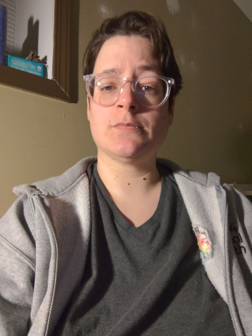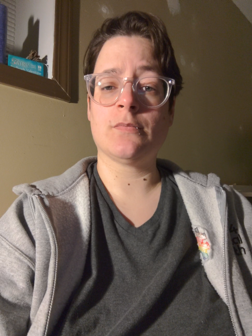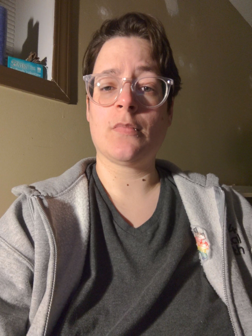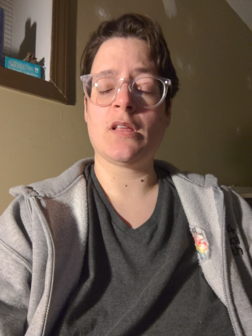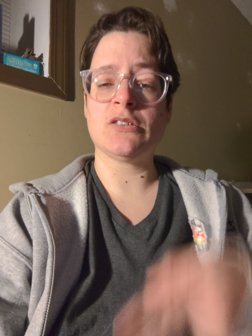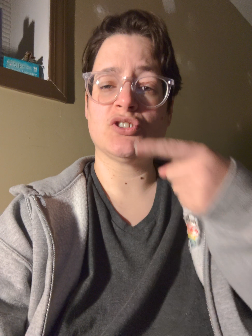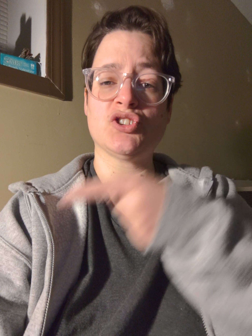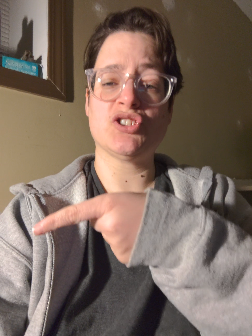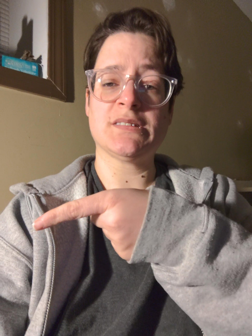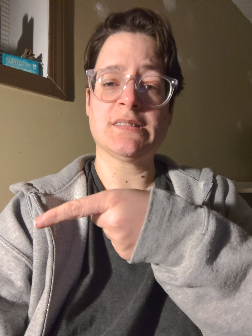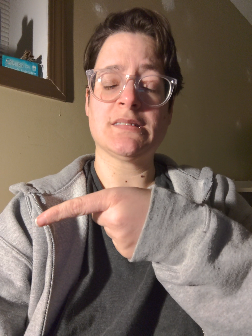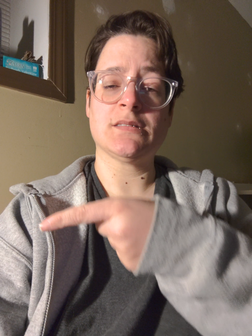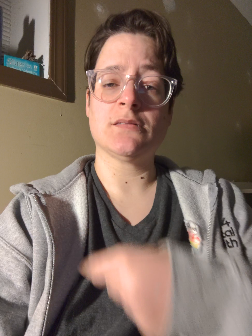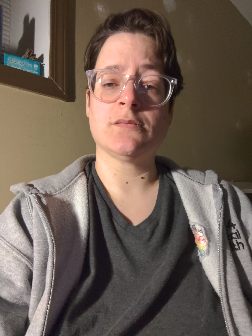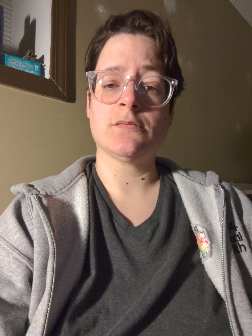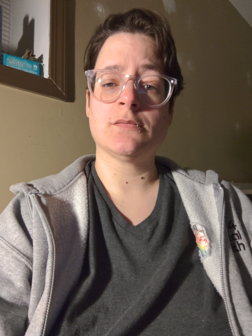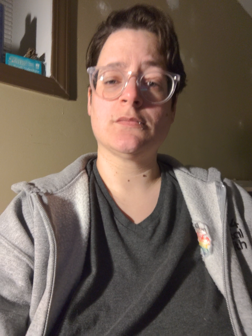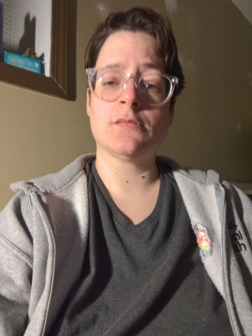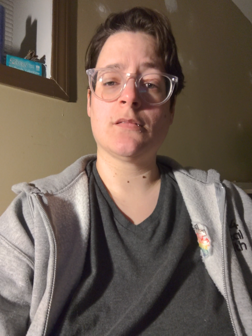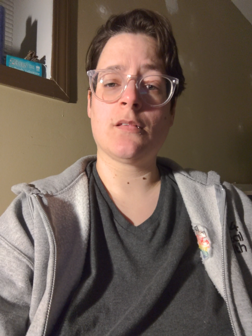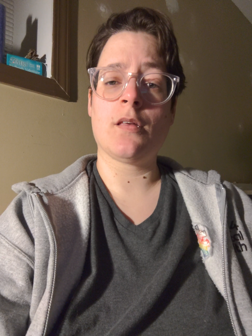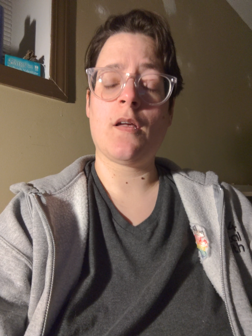he/she/it